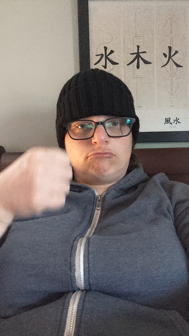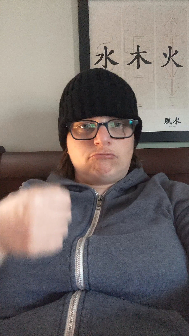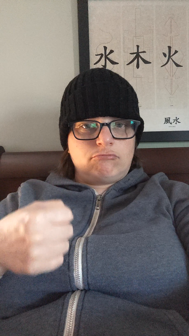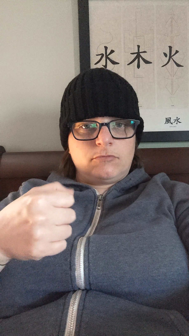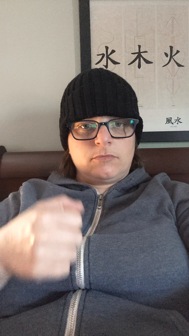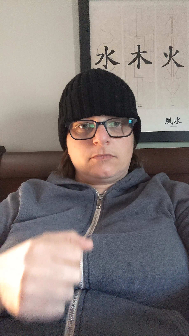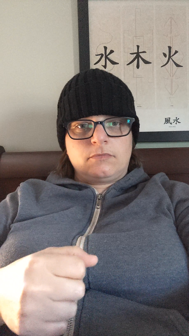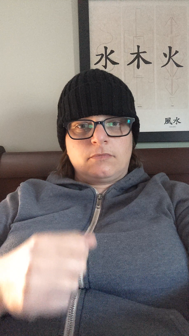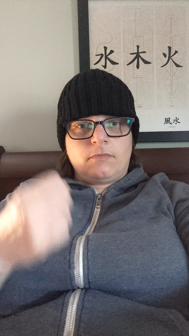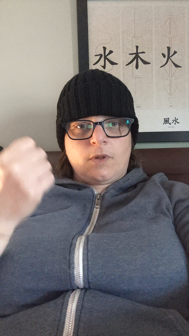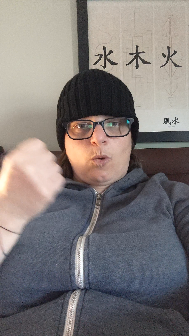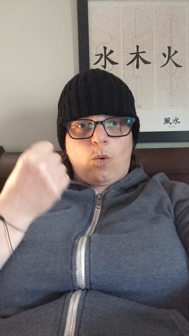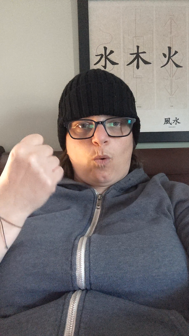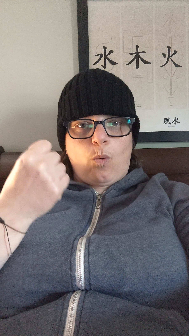hold